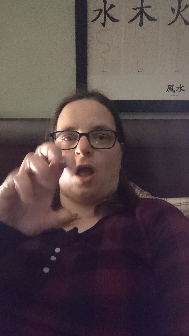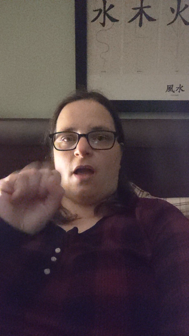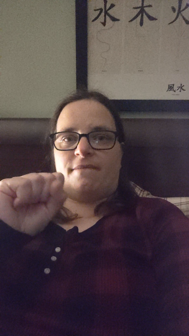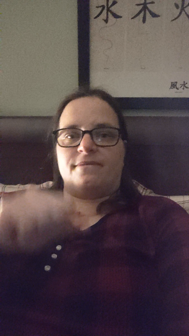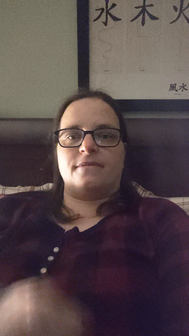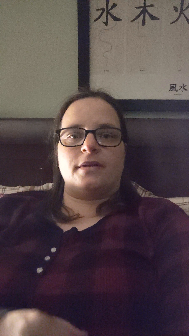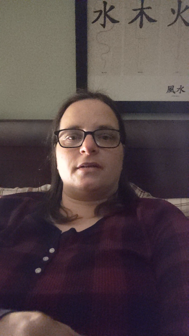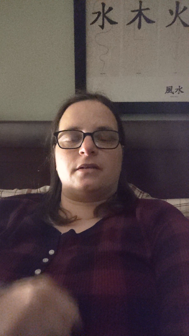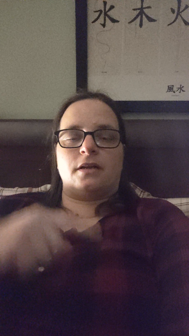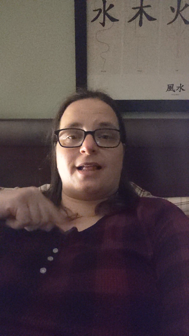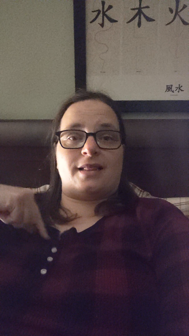necklace